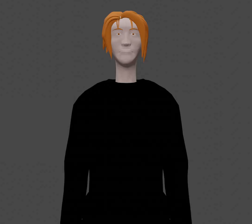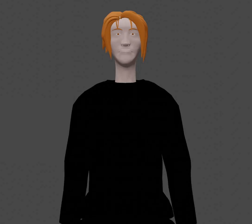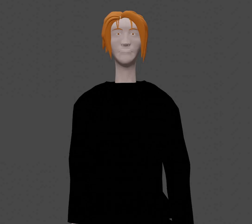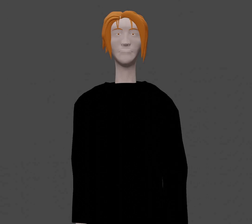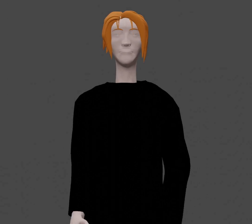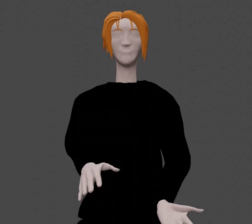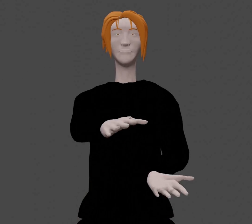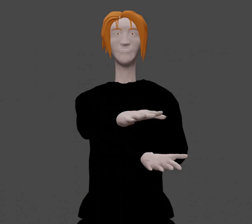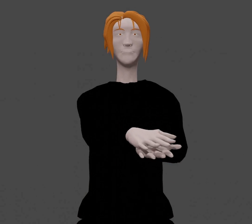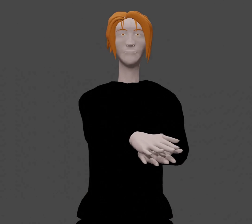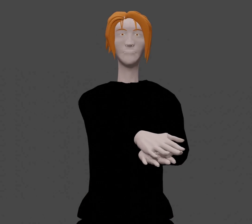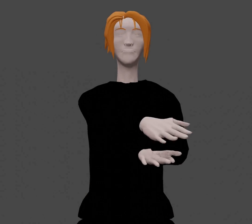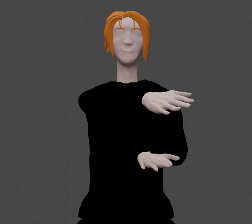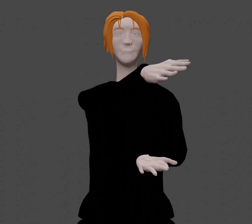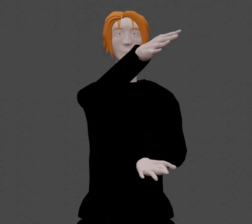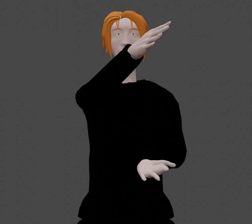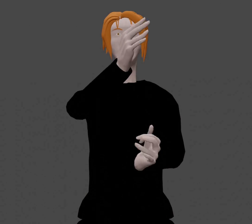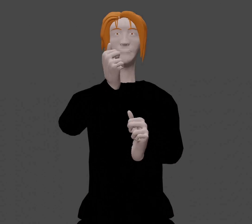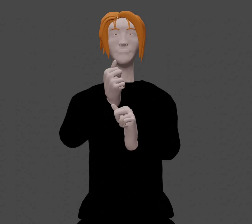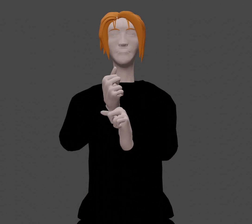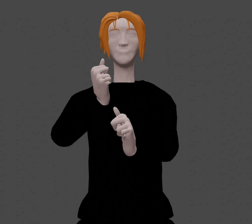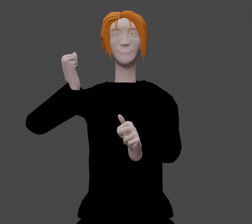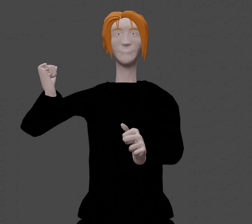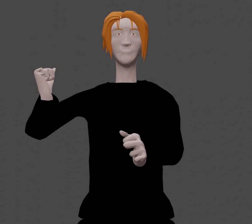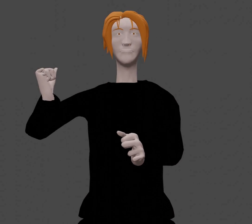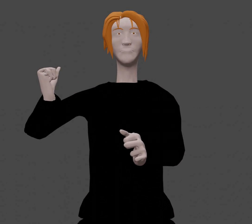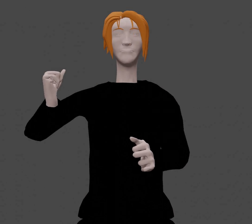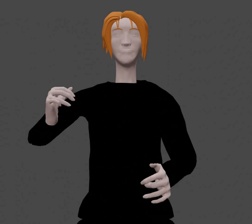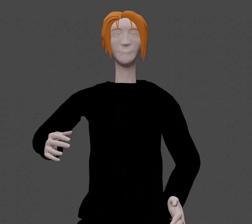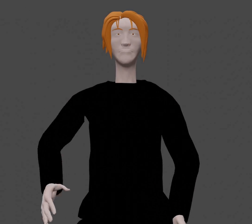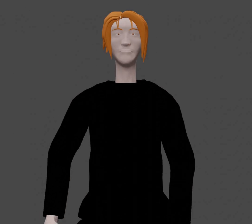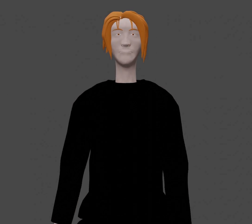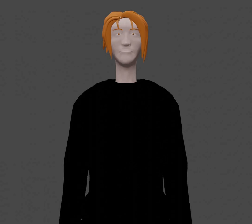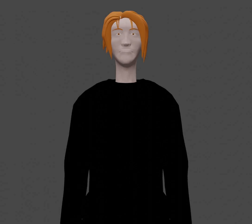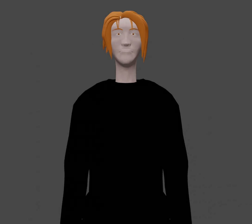Backlog